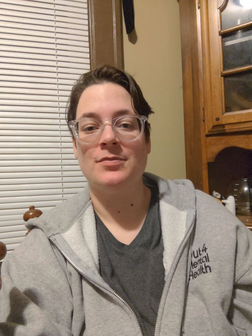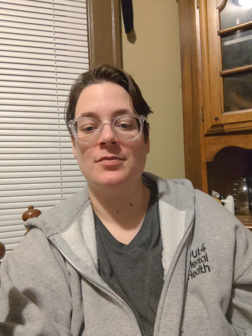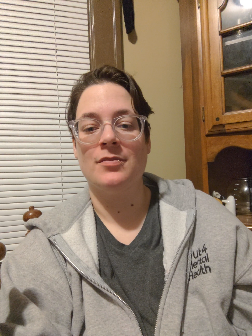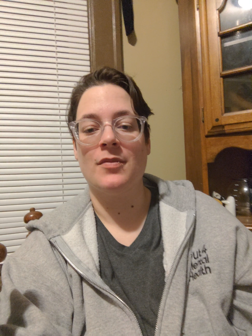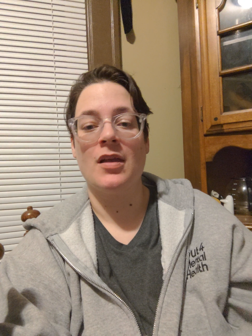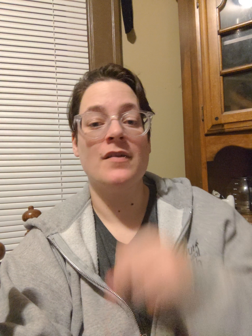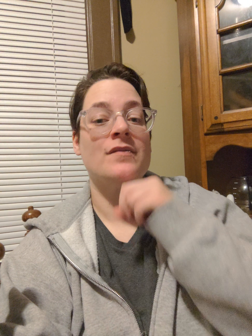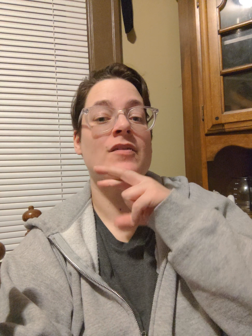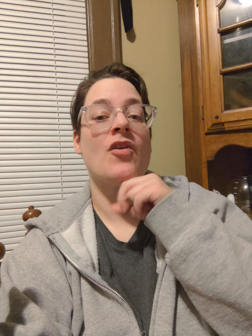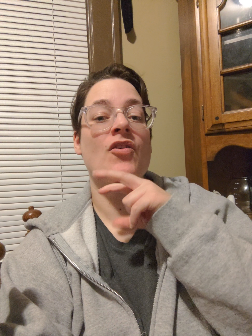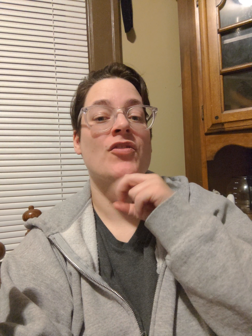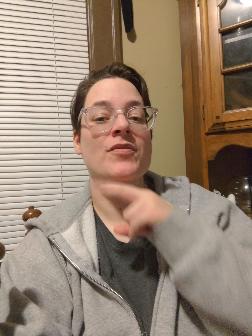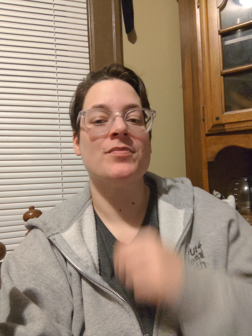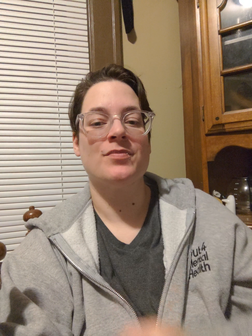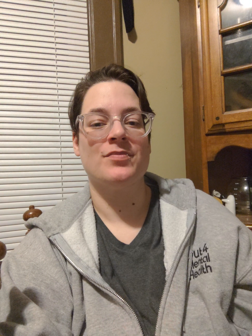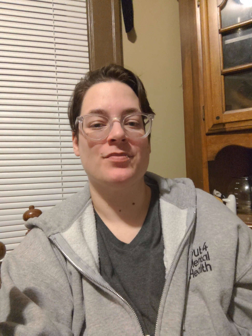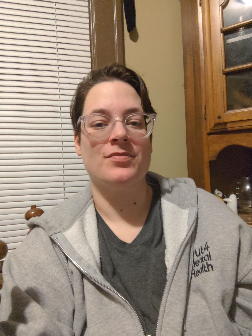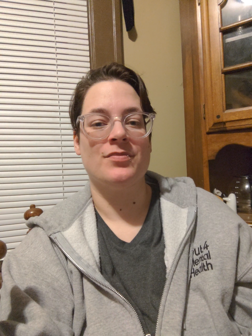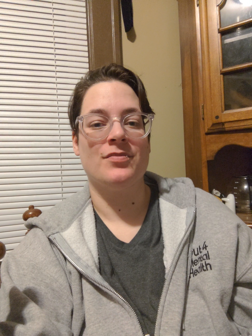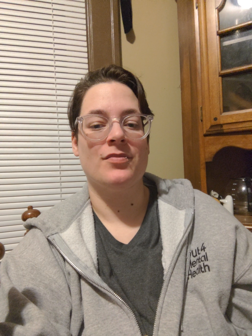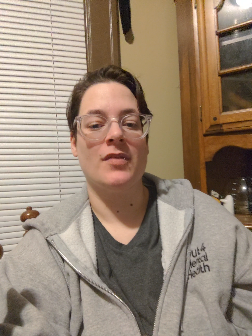frog